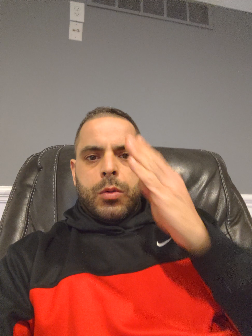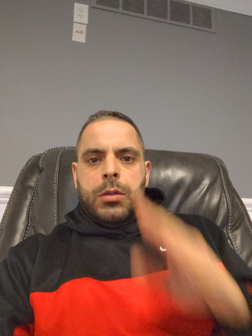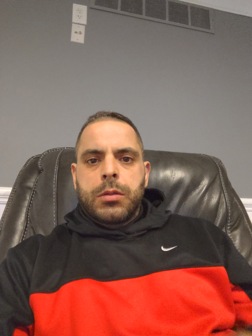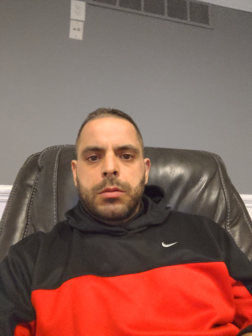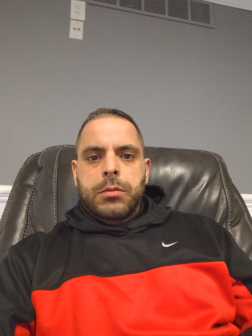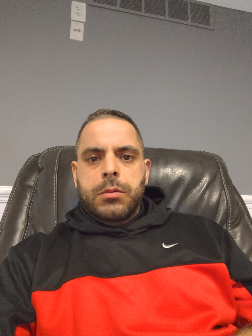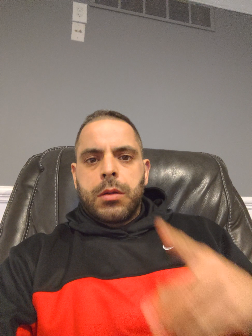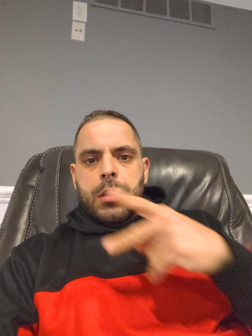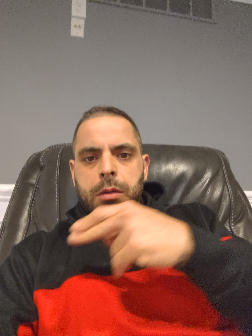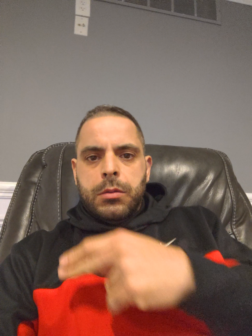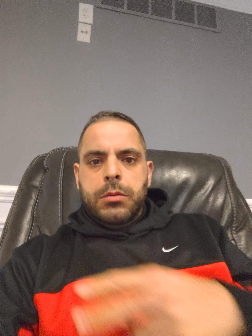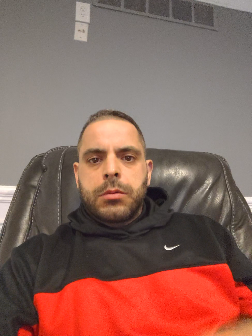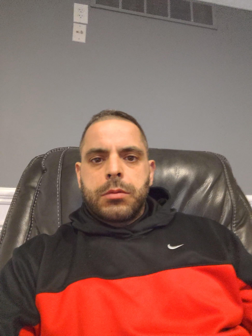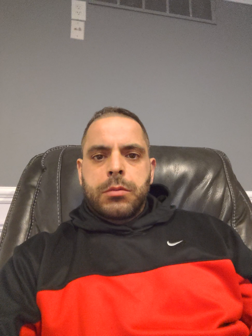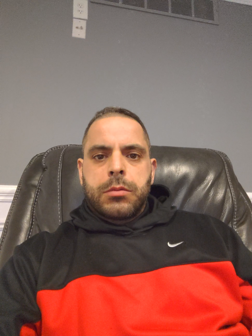cut